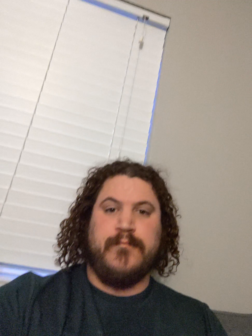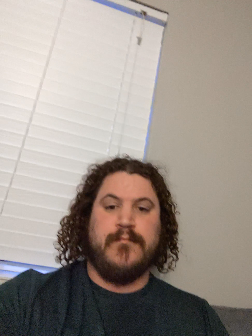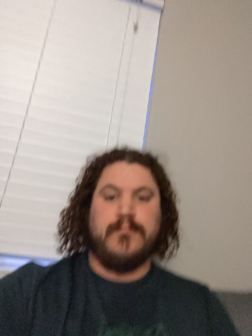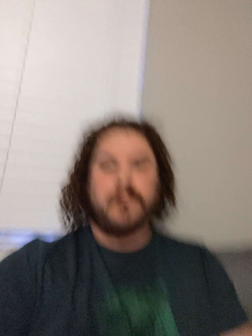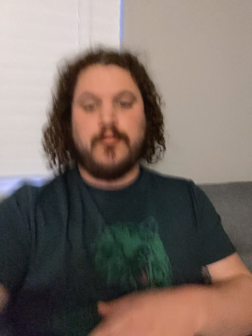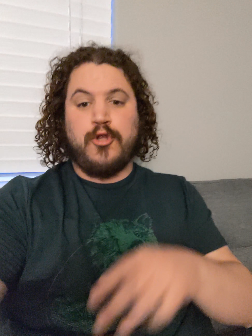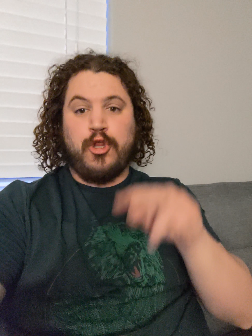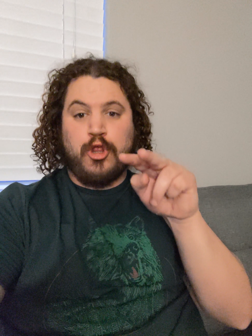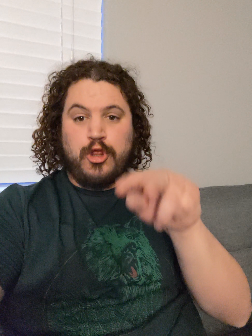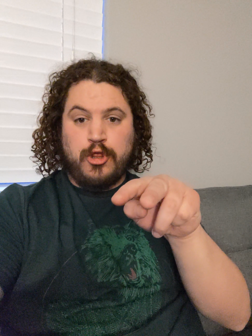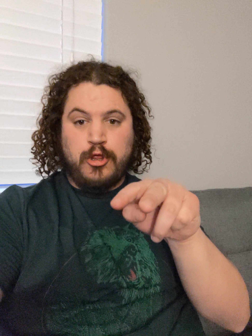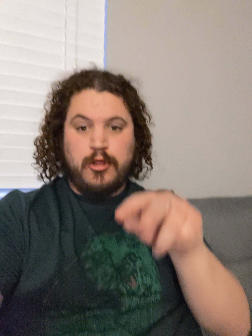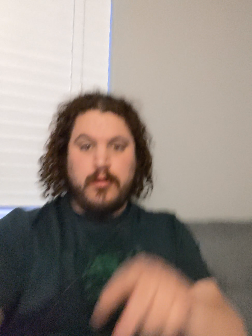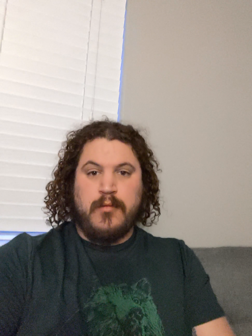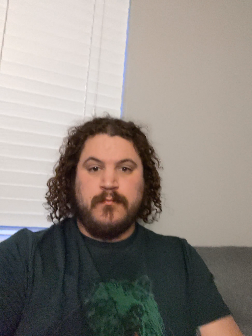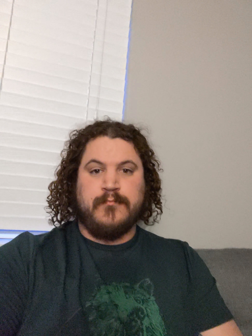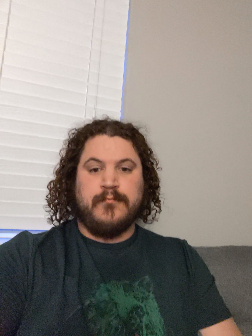look